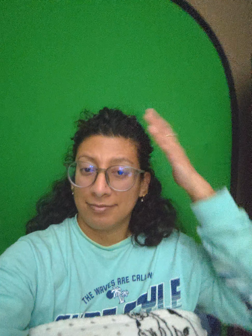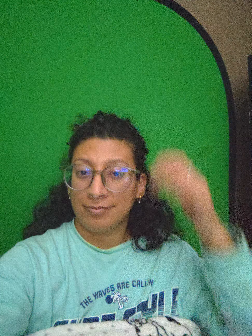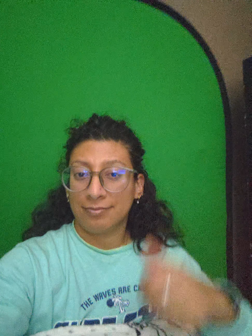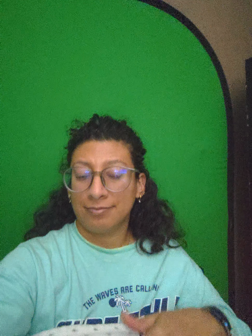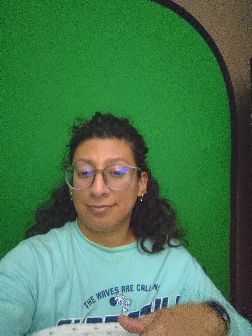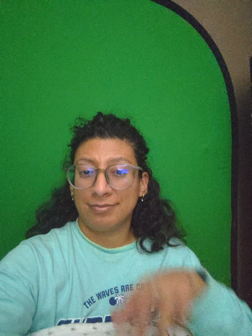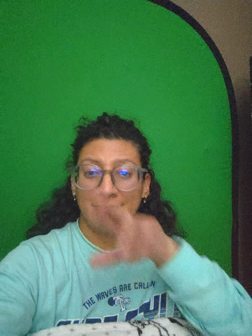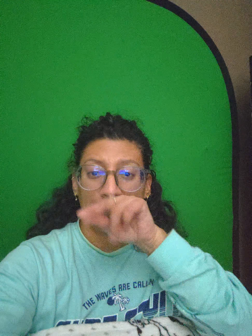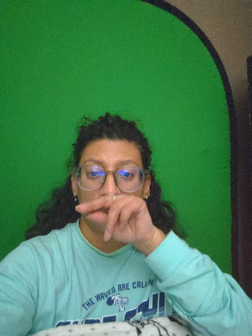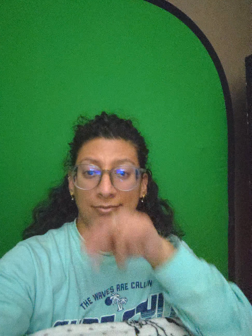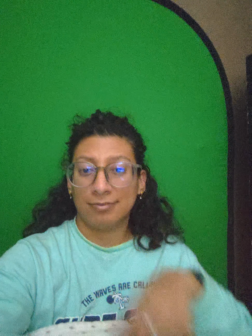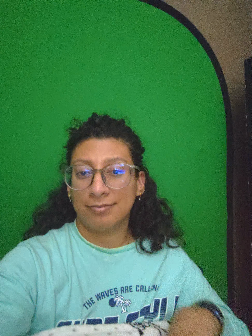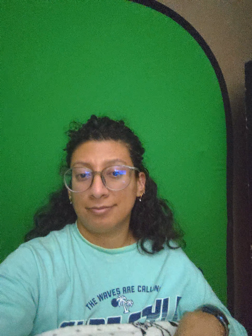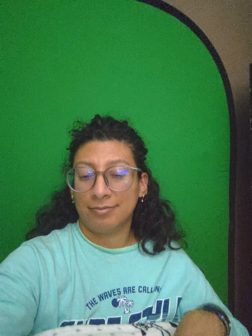duck